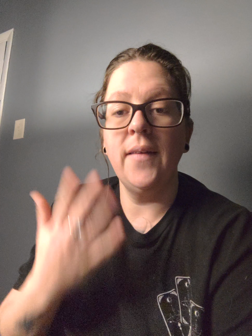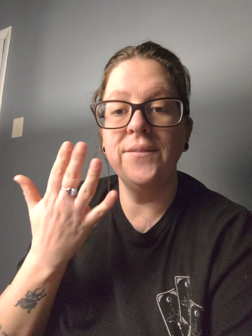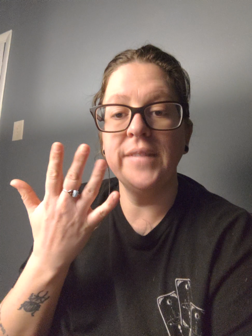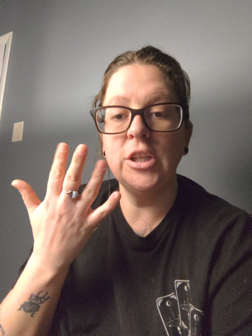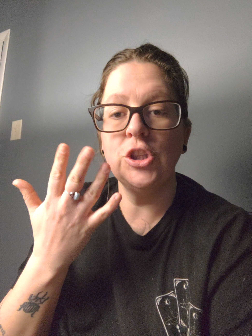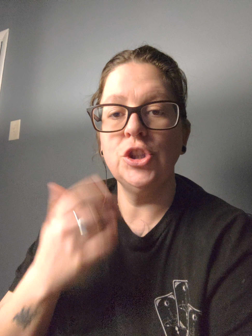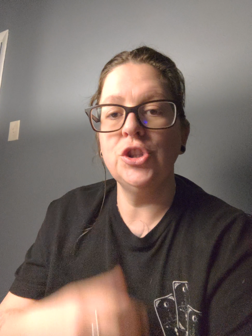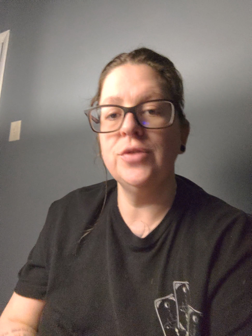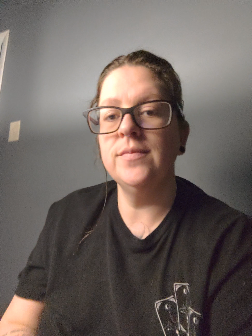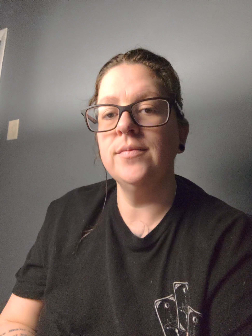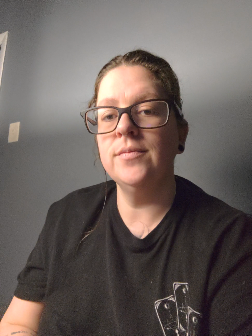finger